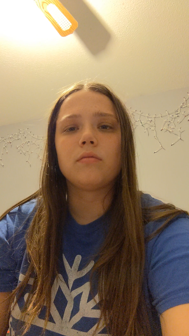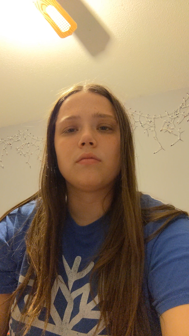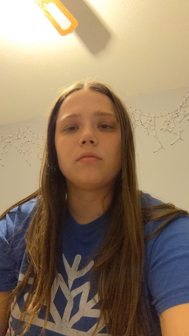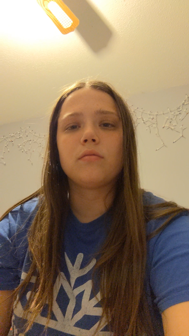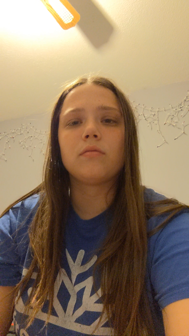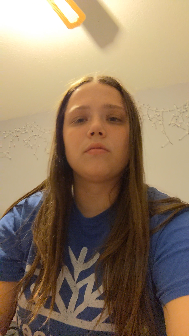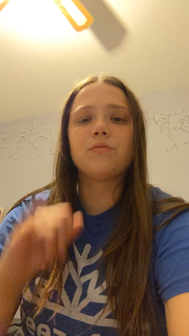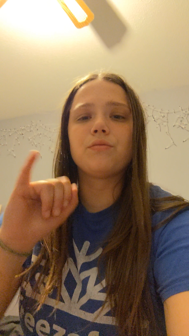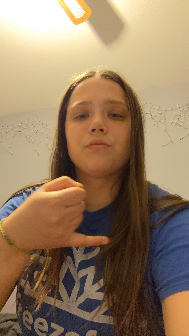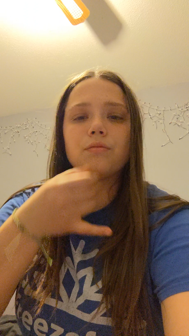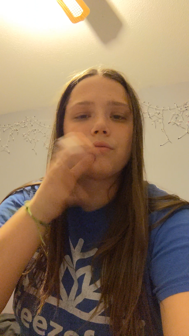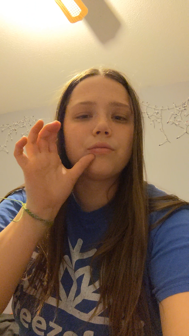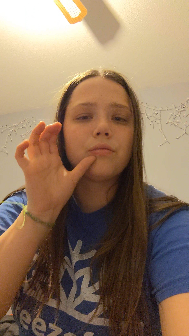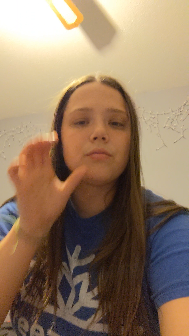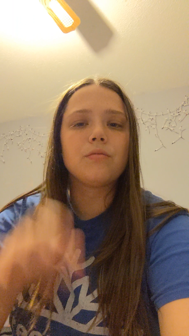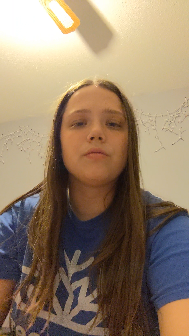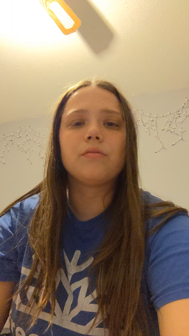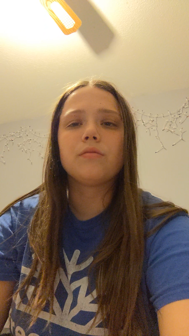juice